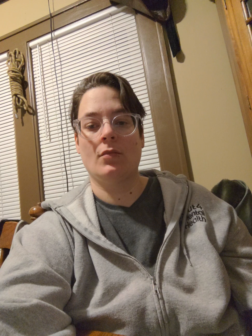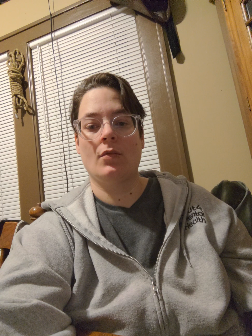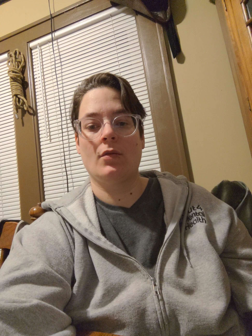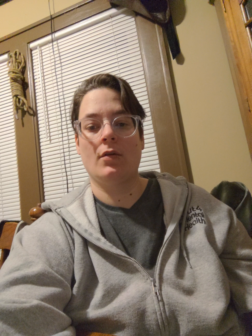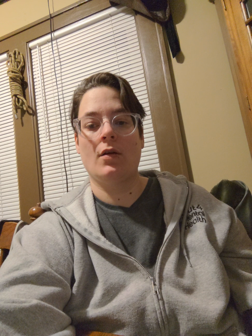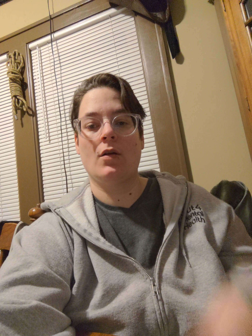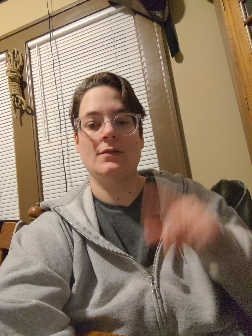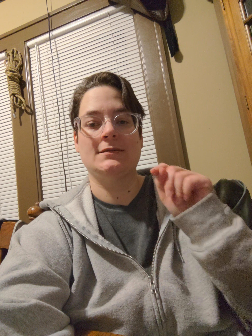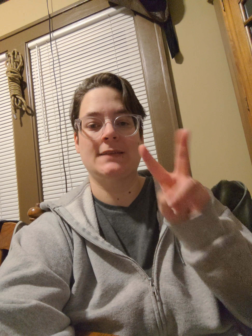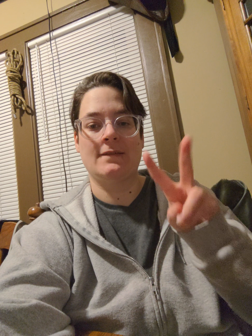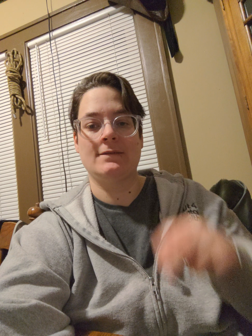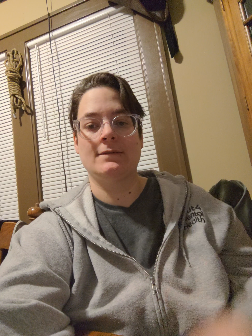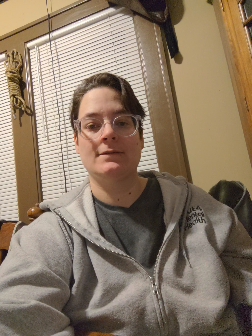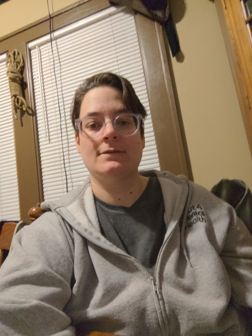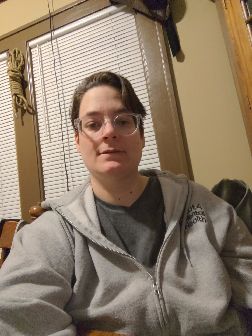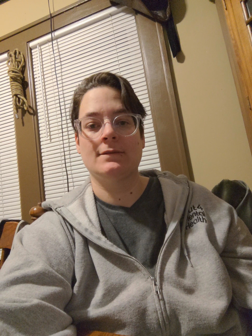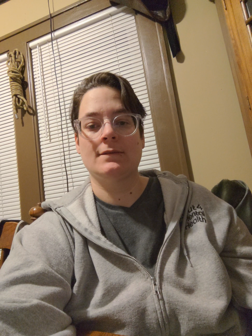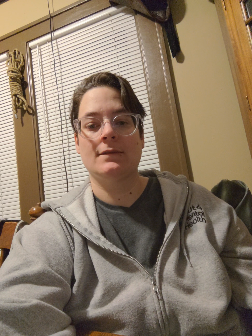TV